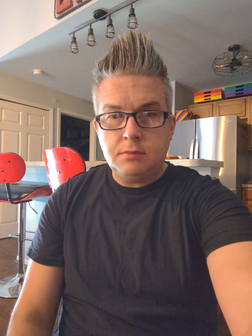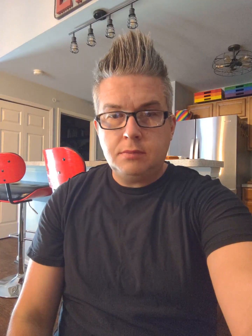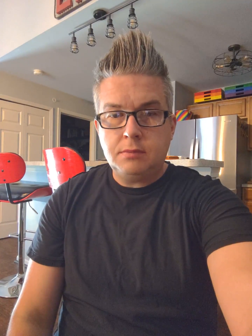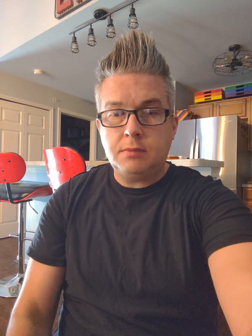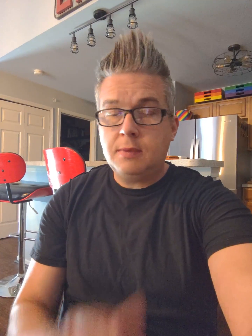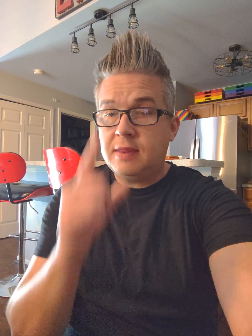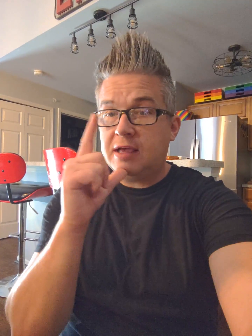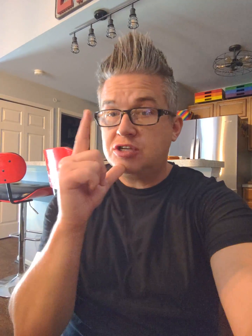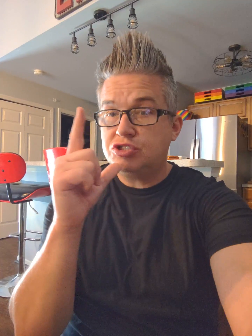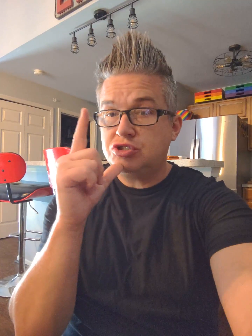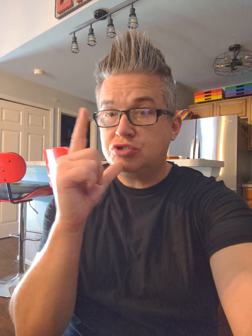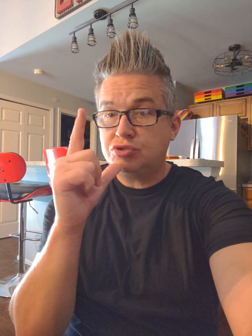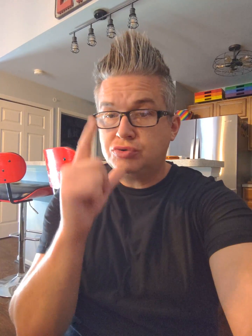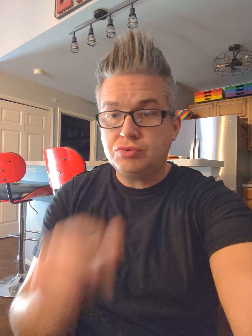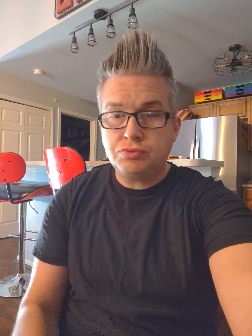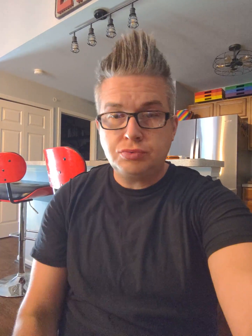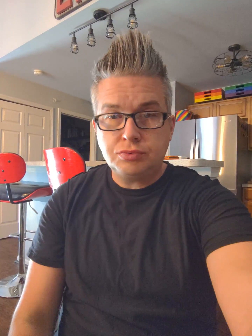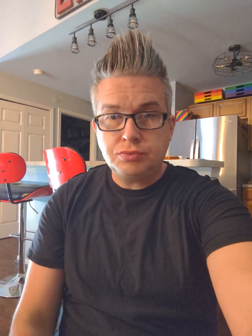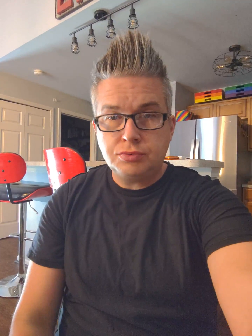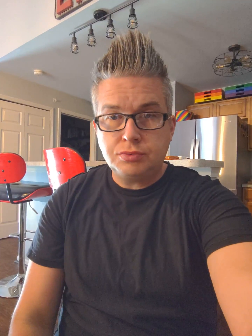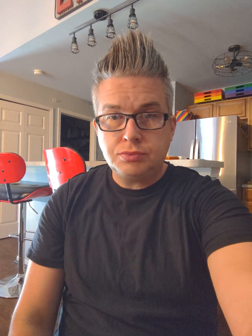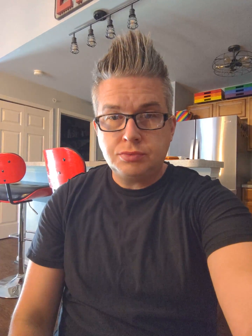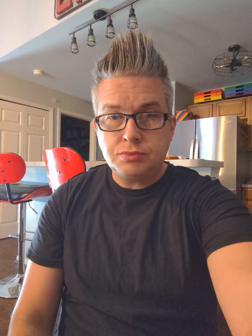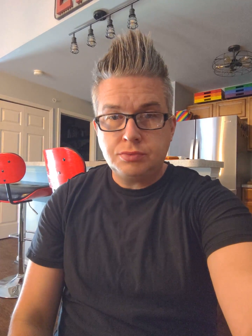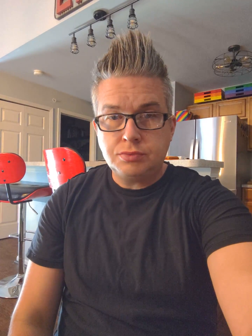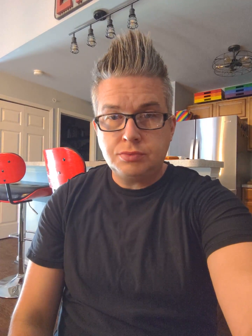lunch